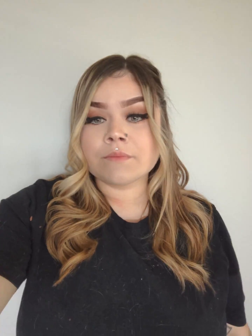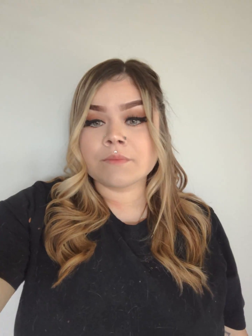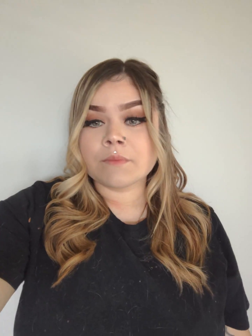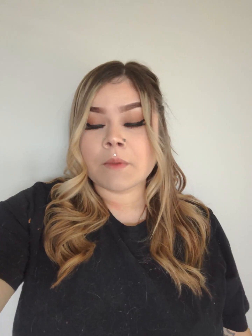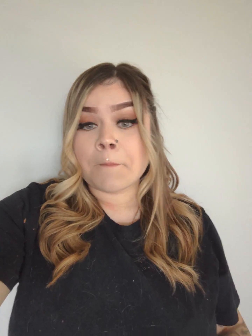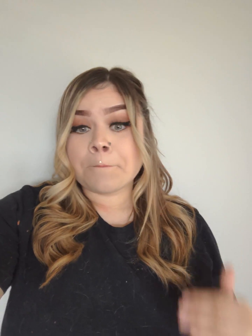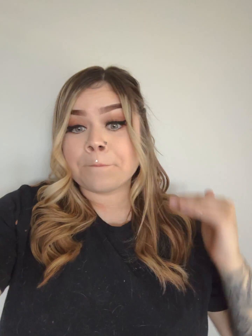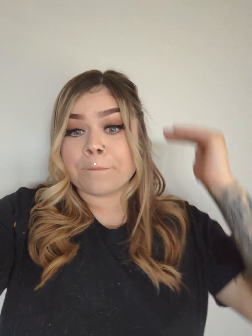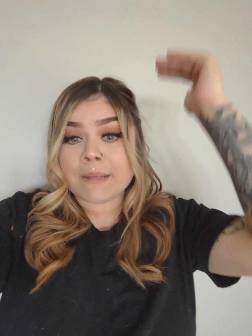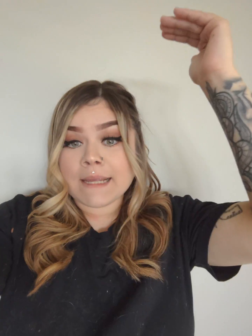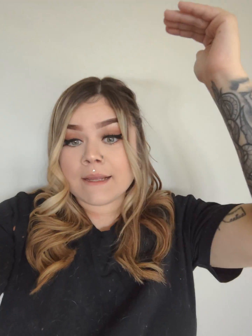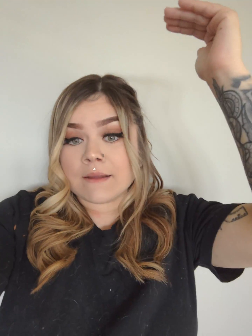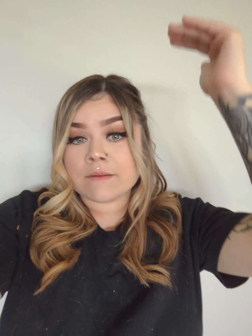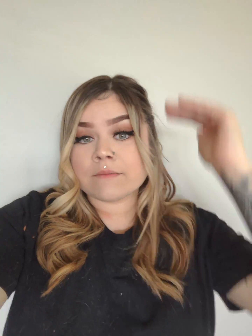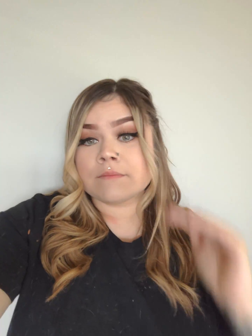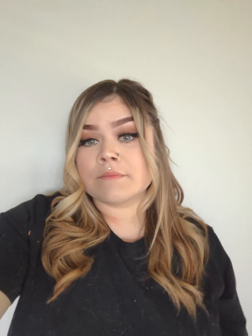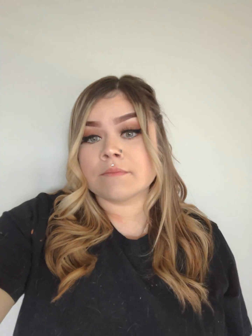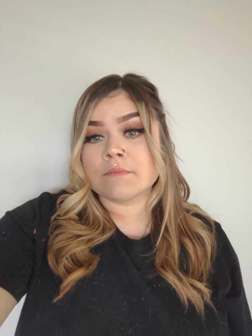big